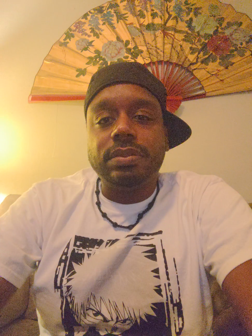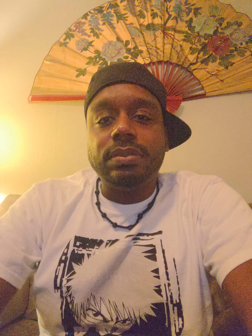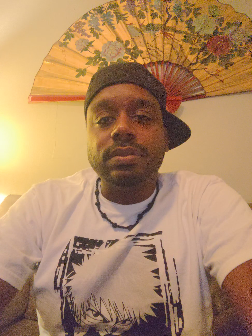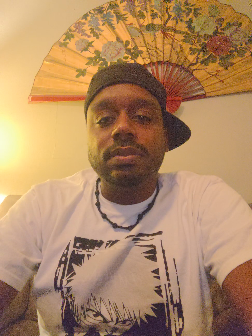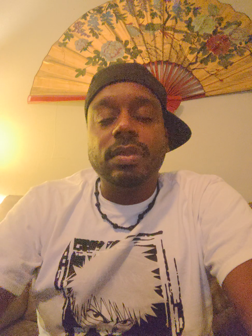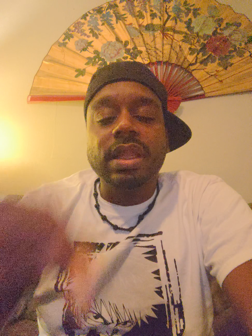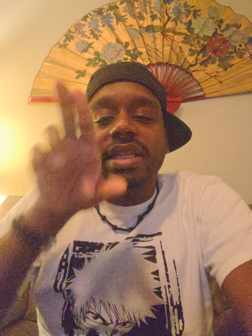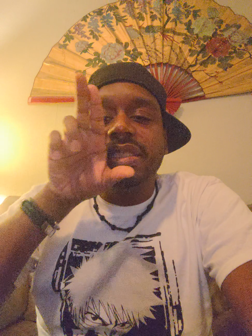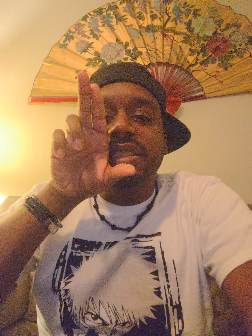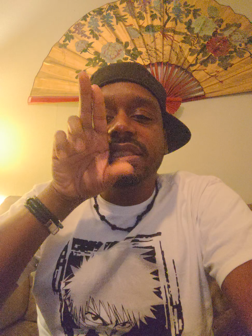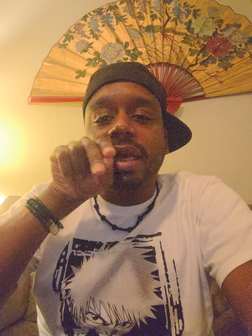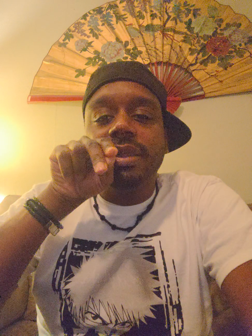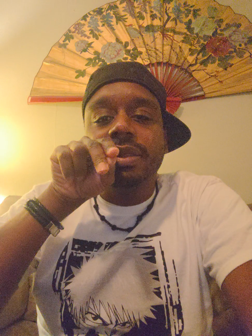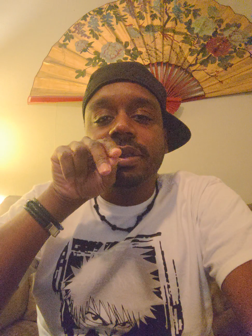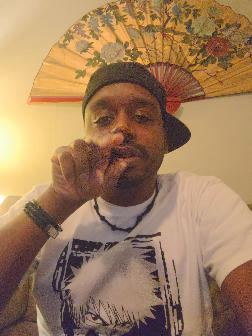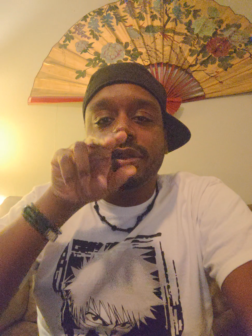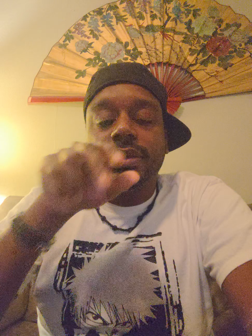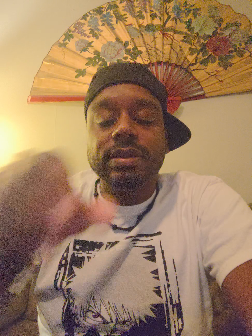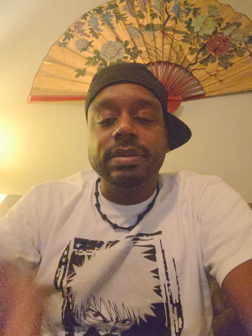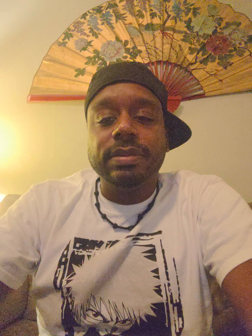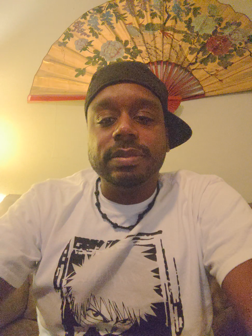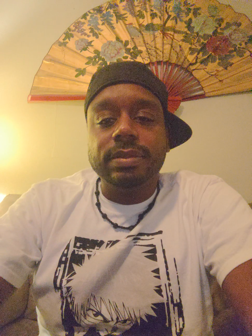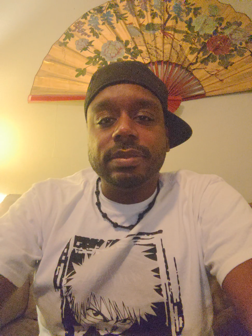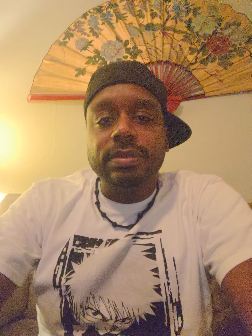duck